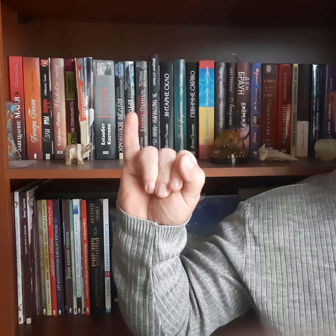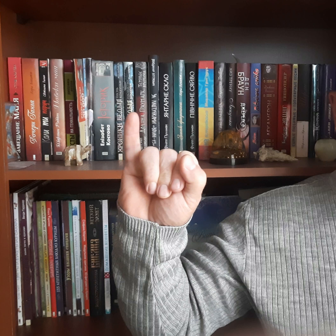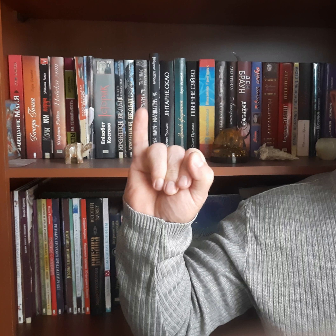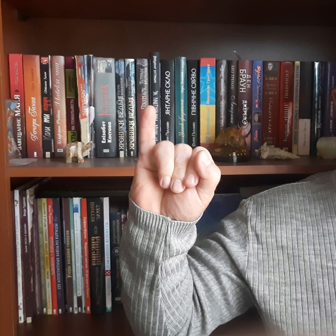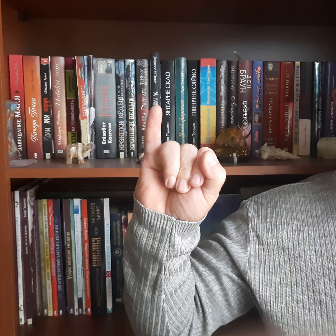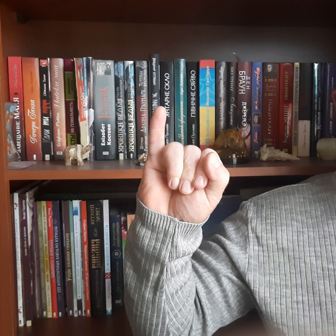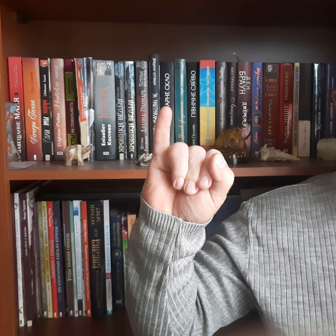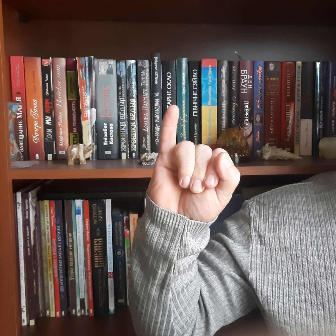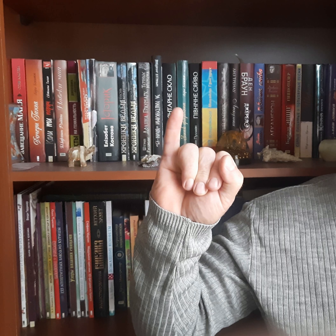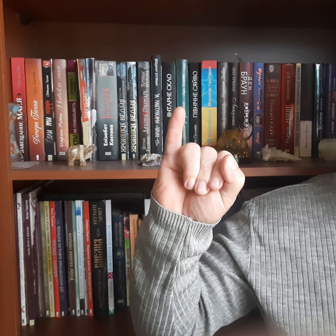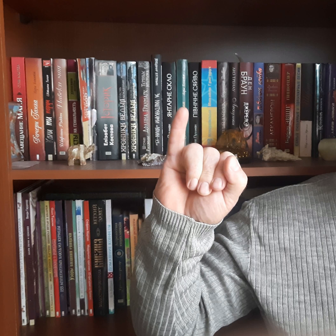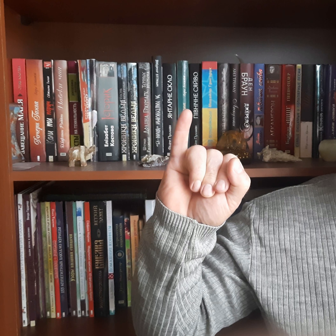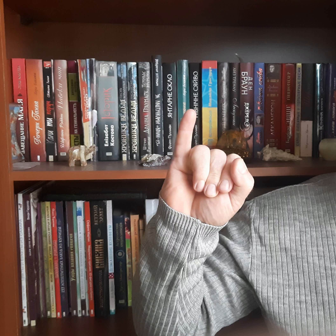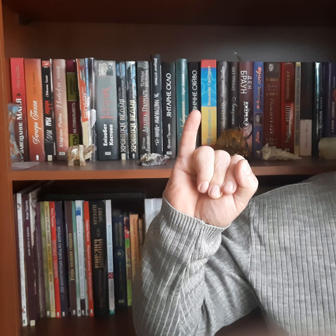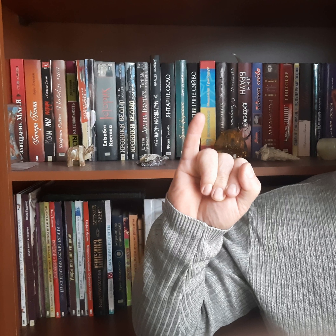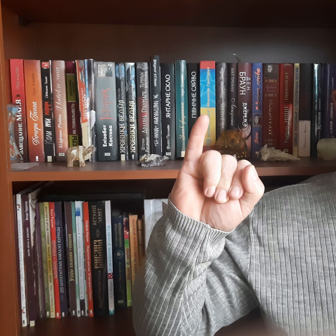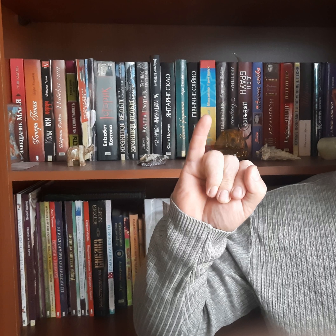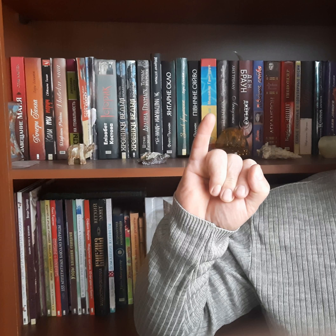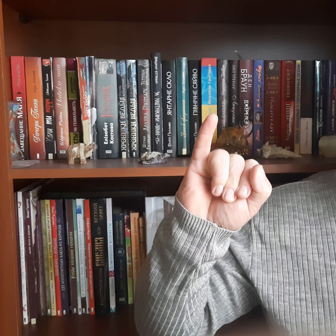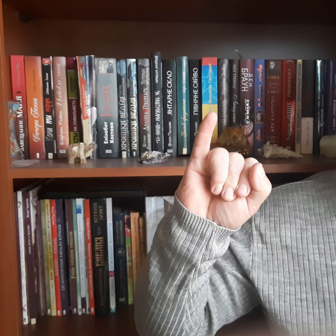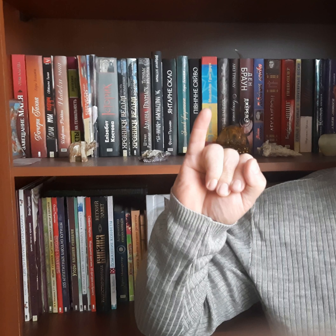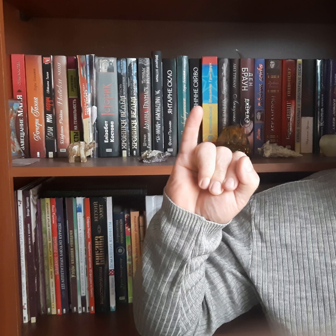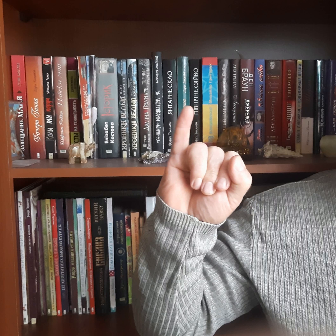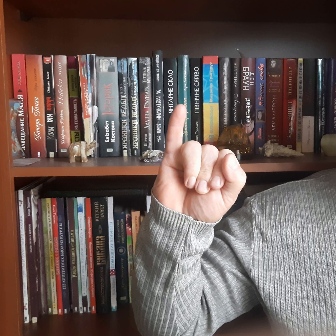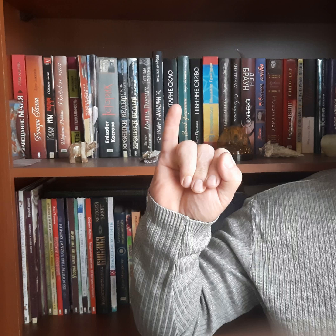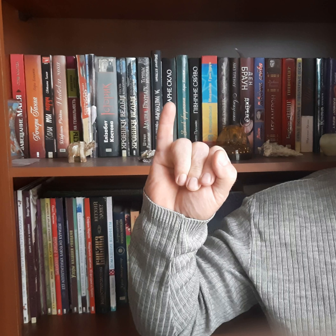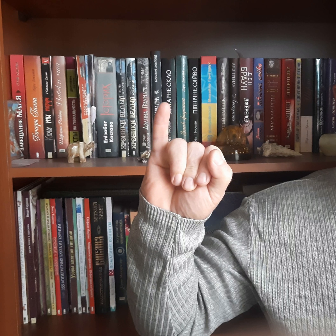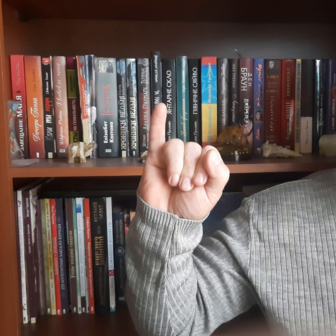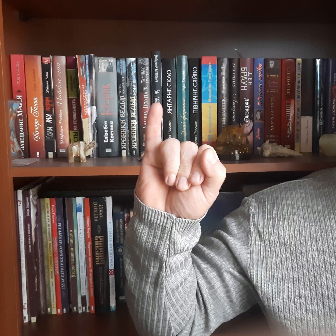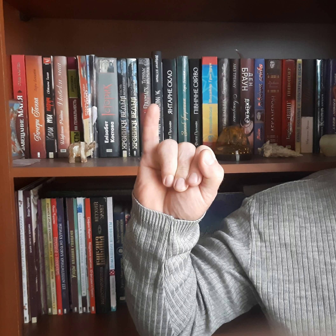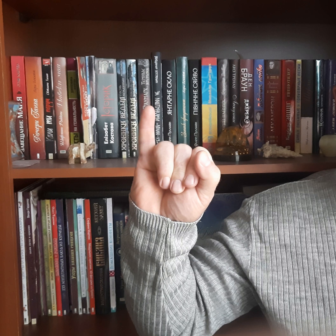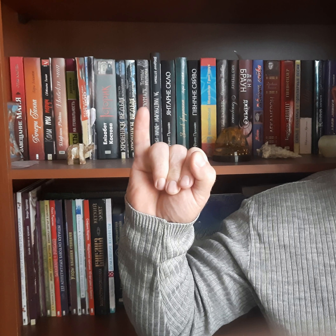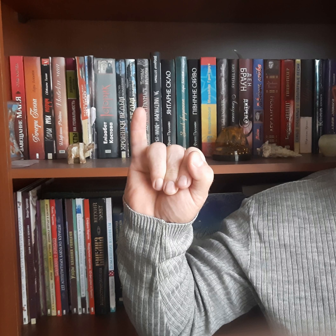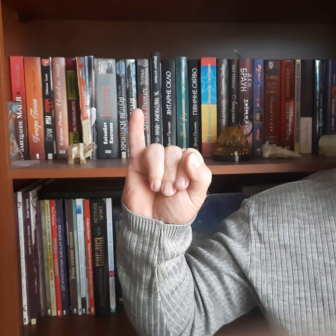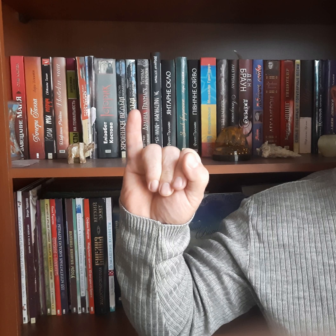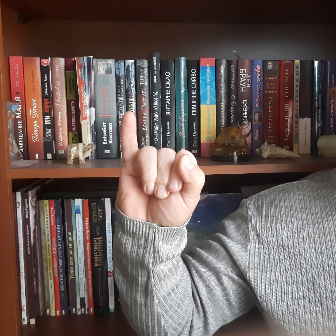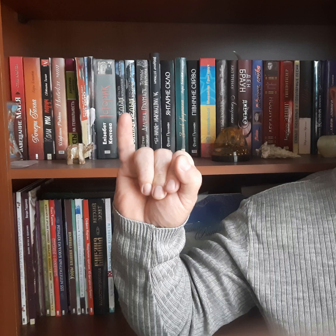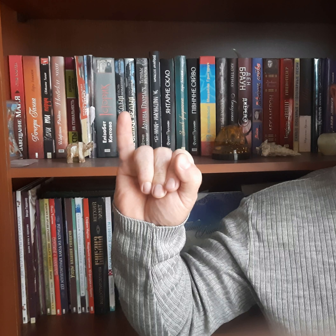Ї